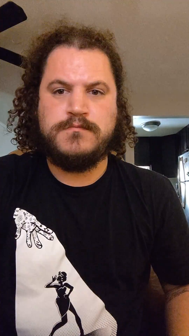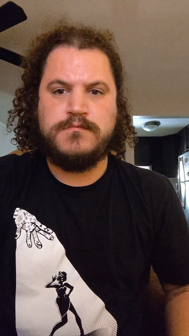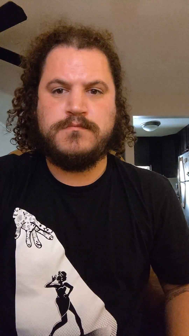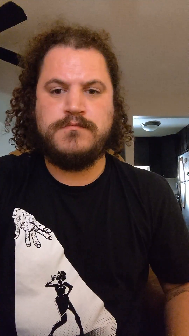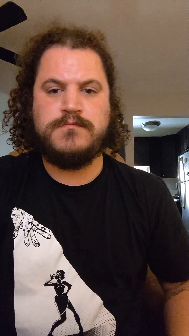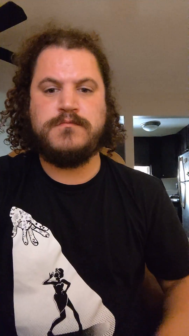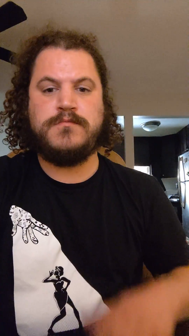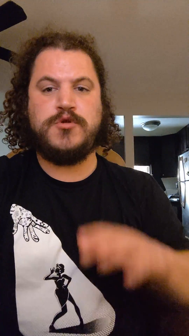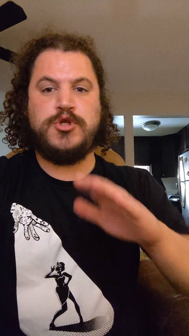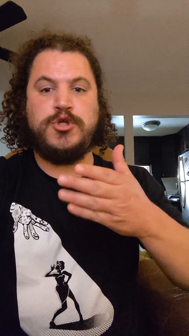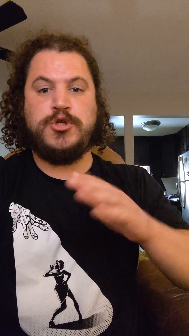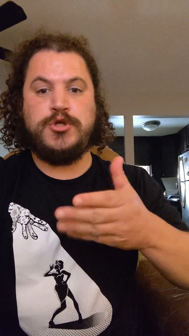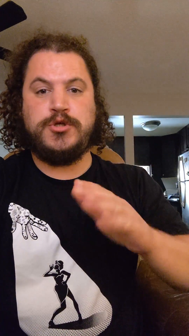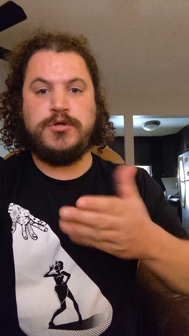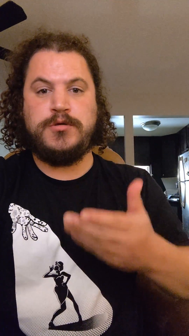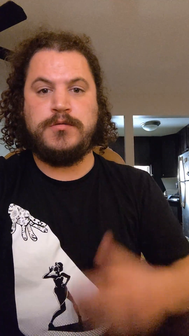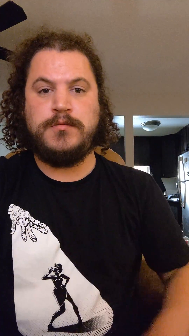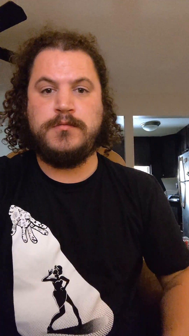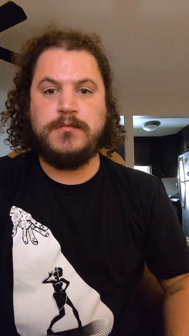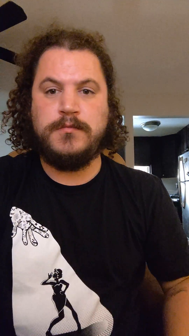cook